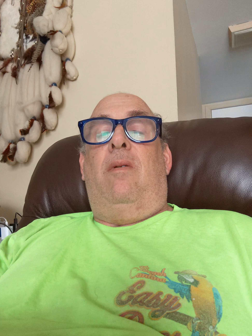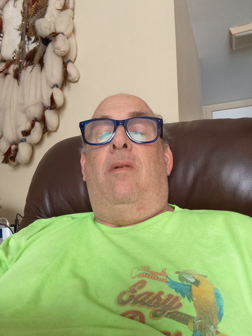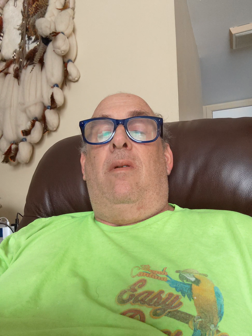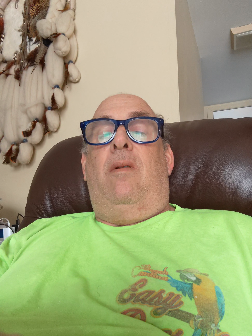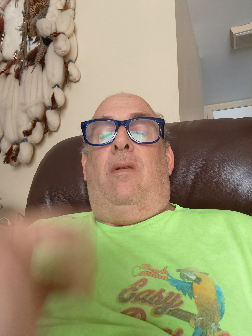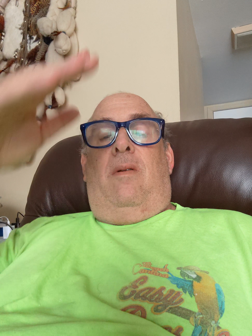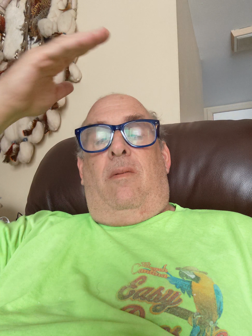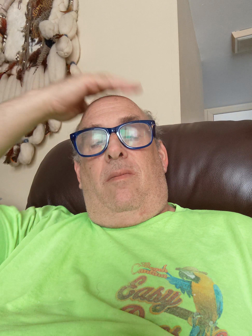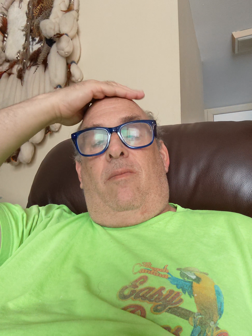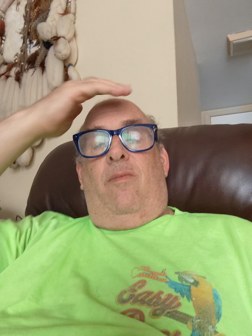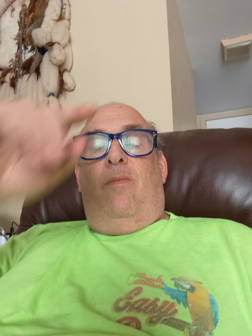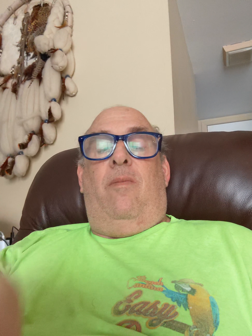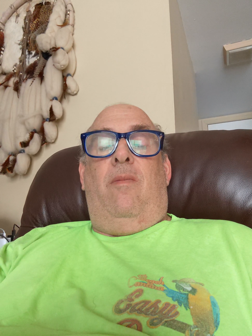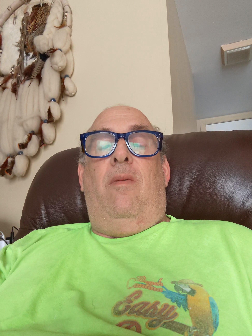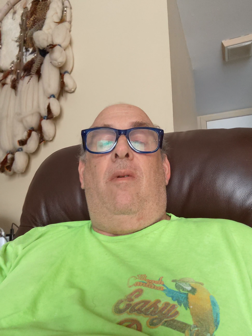hat